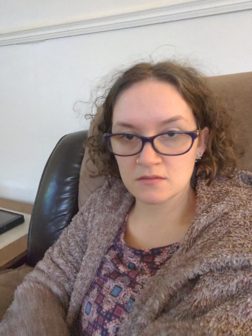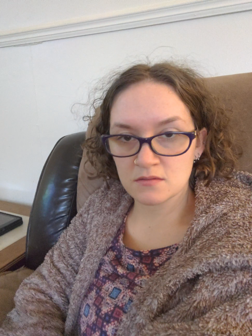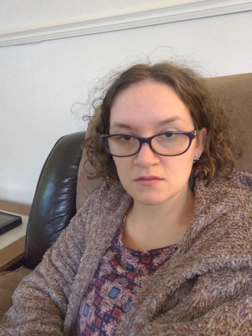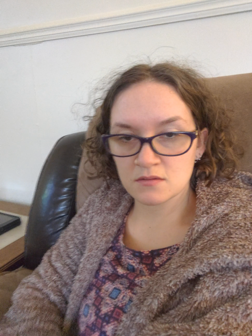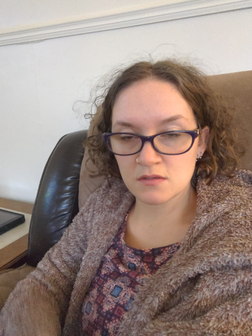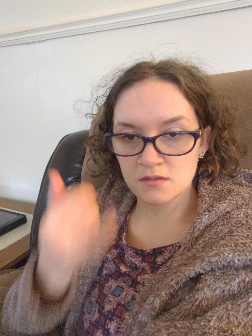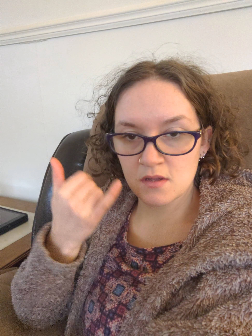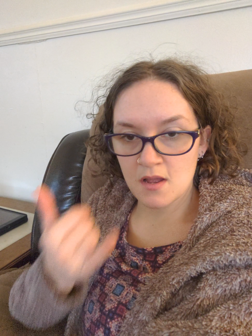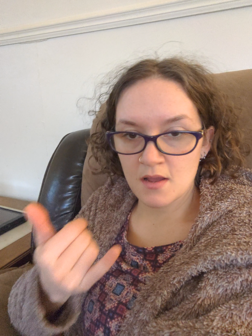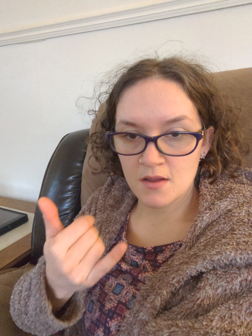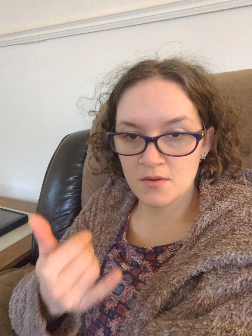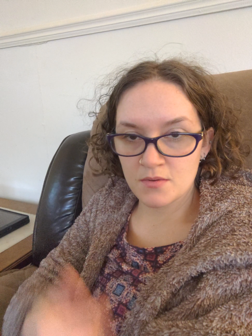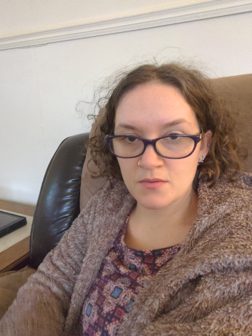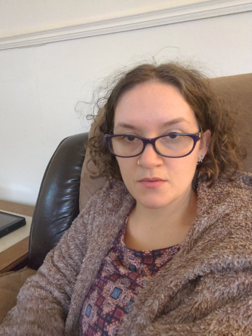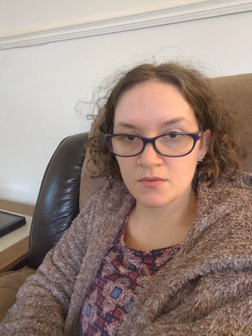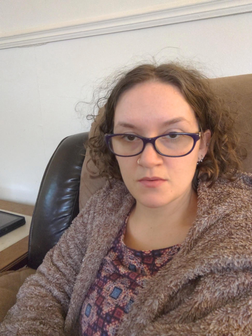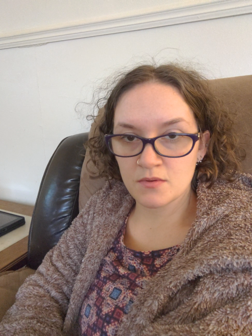now